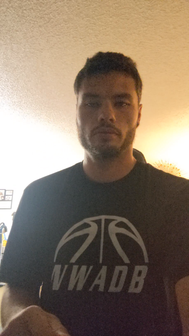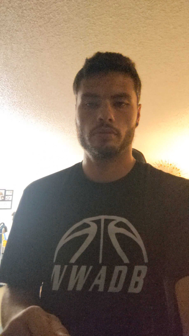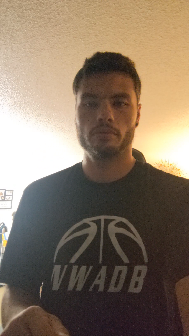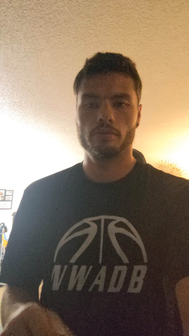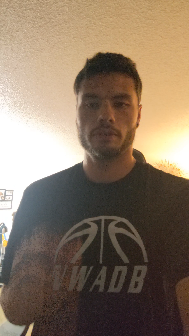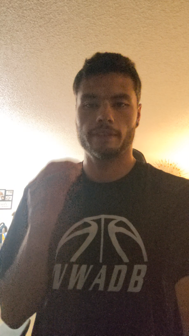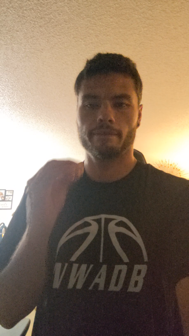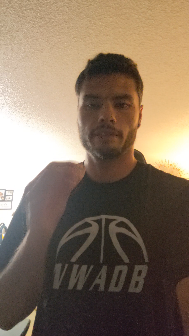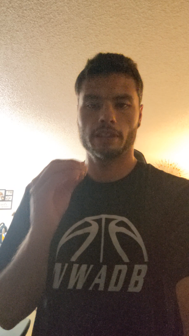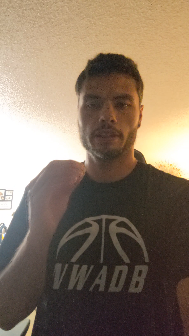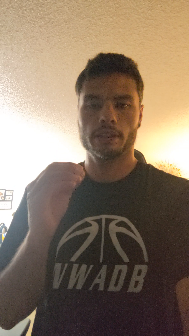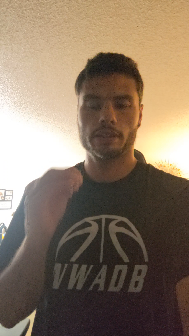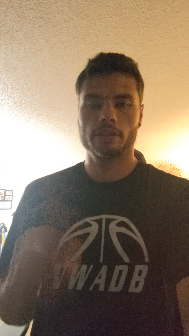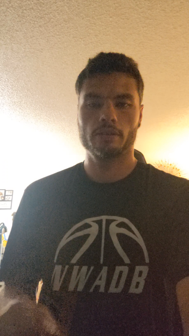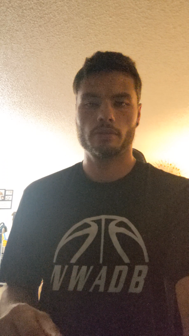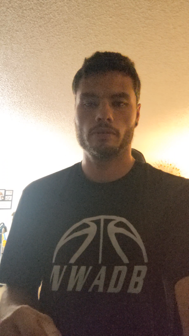fix